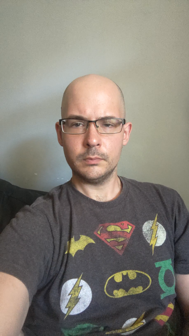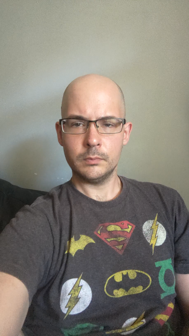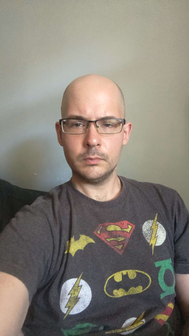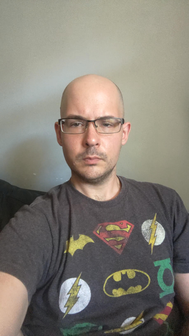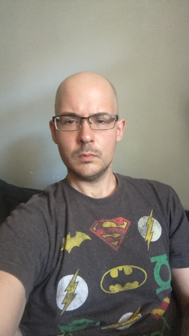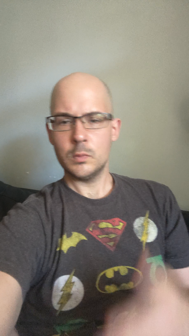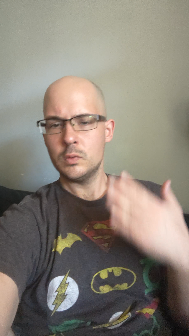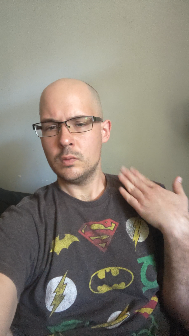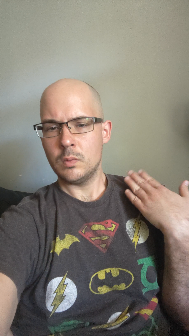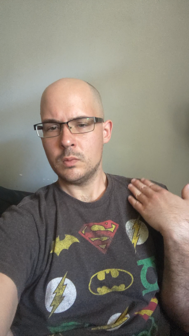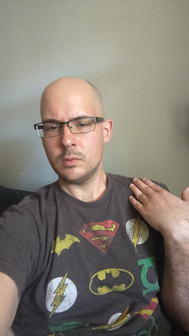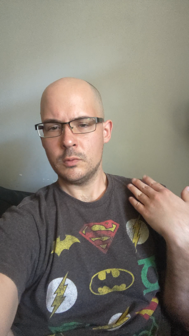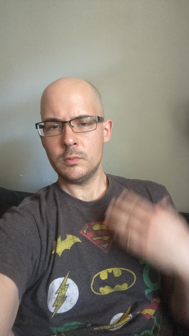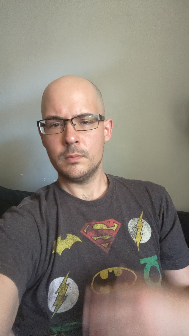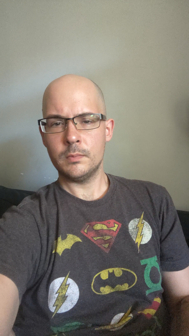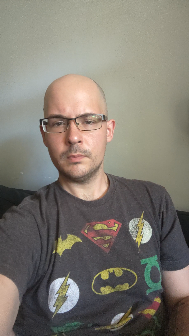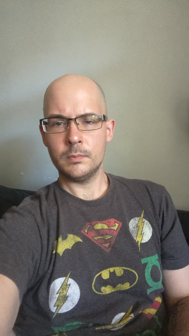shoulder